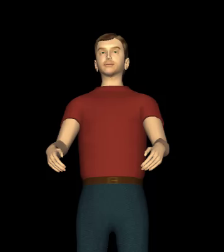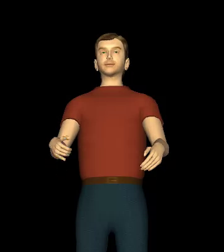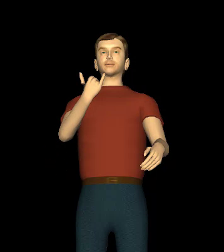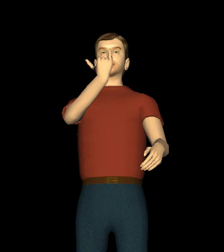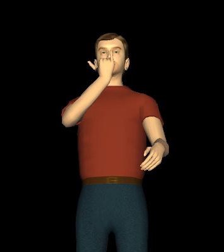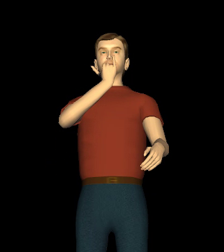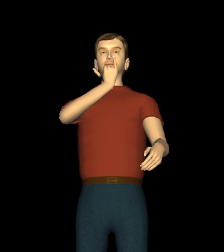خطأ